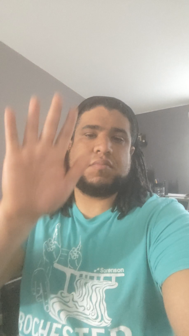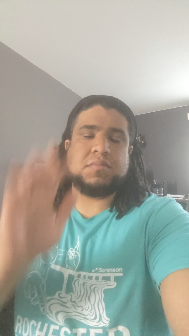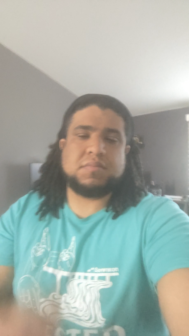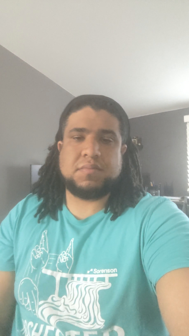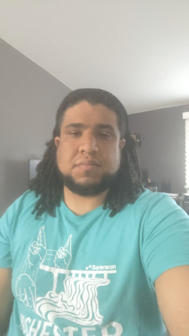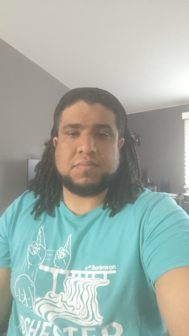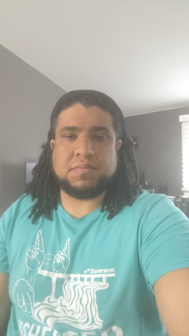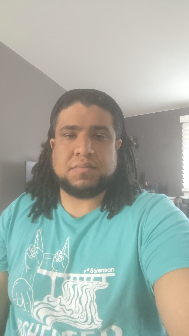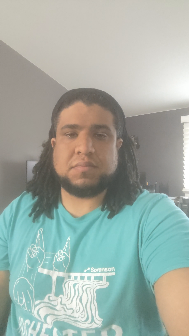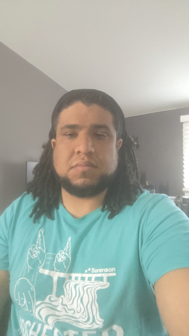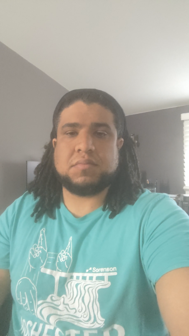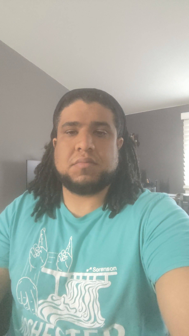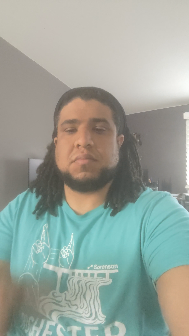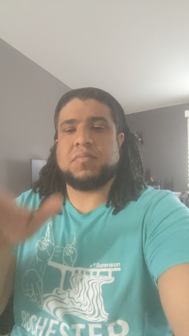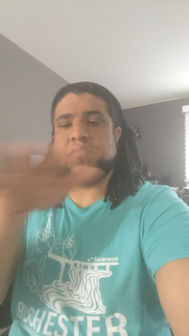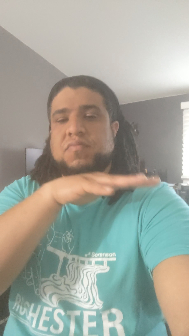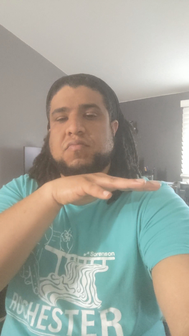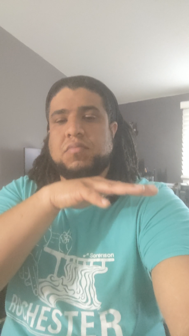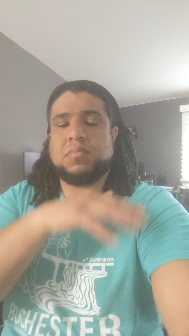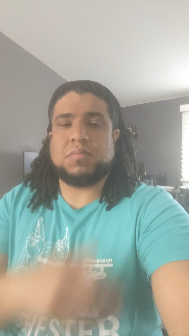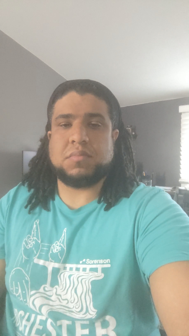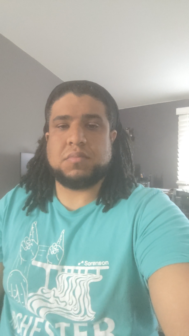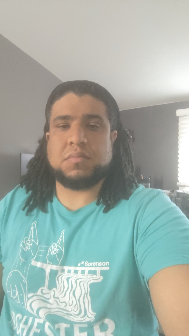full